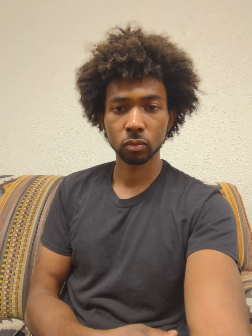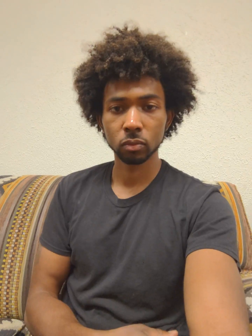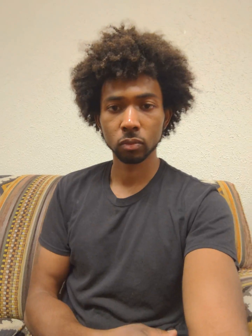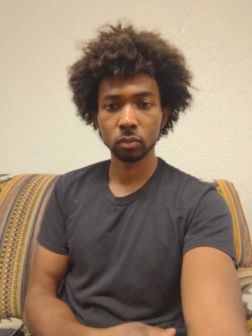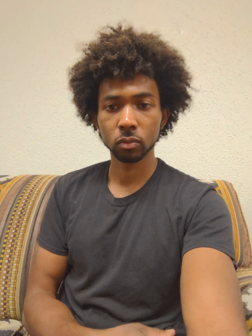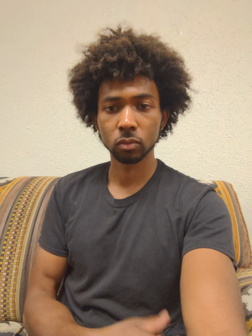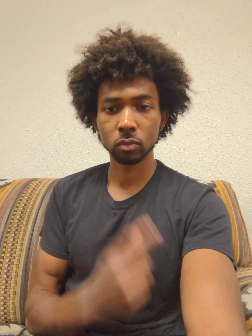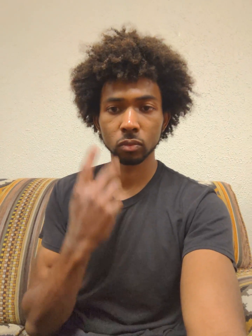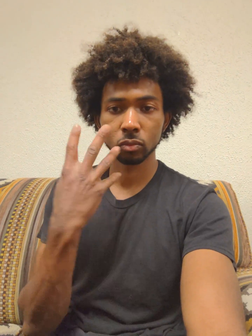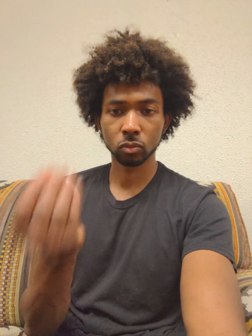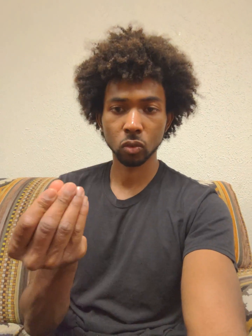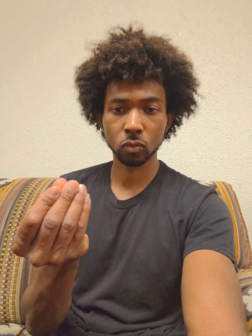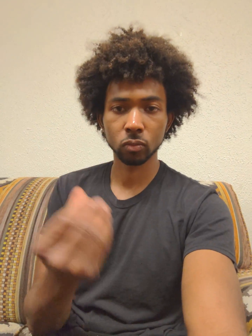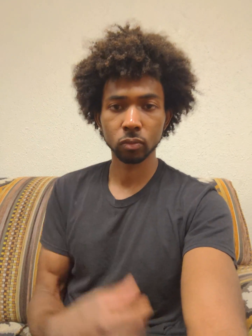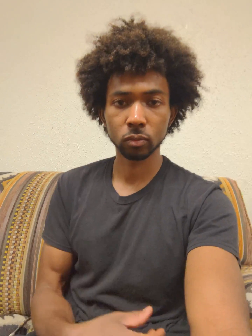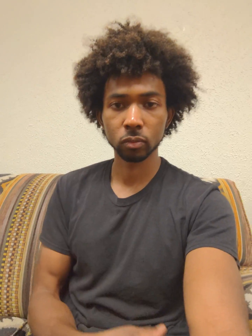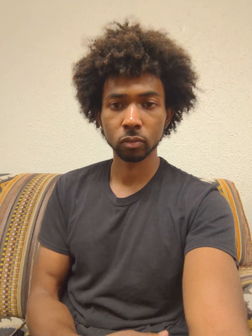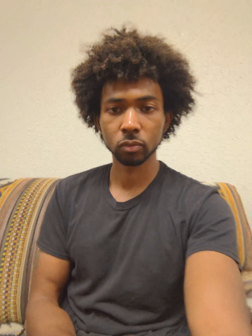going to